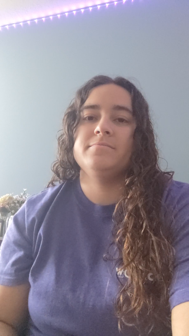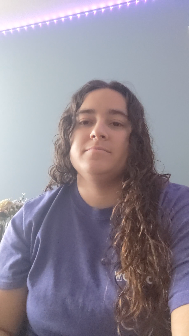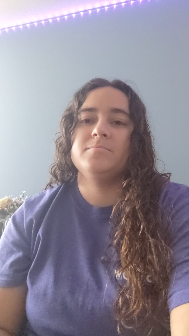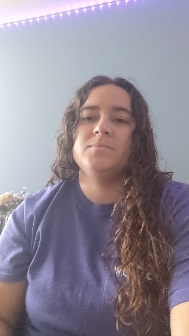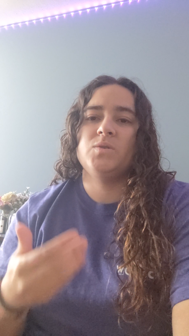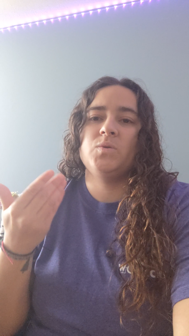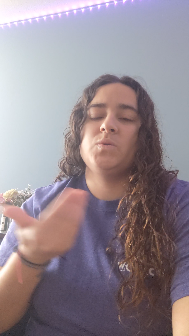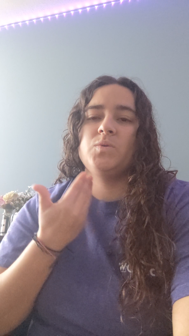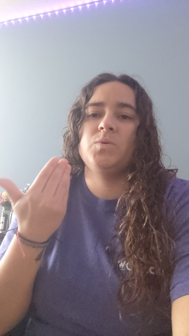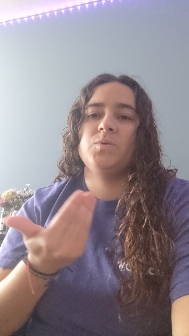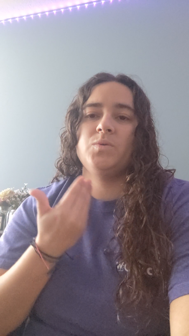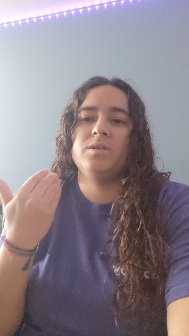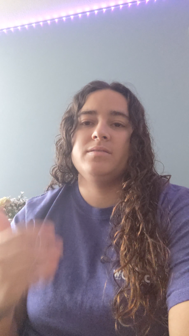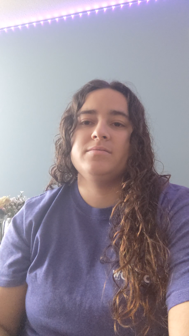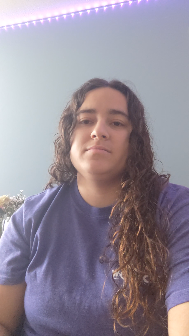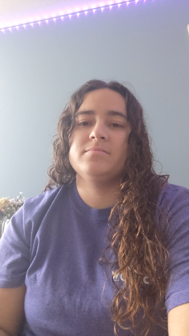new